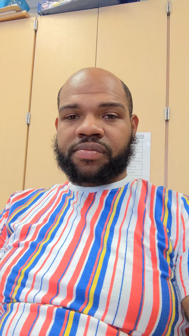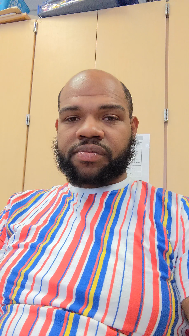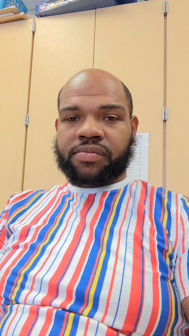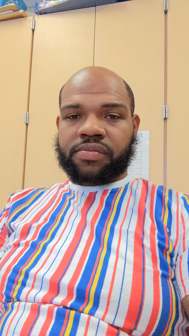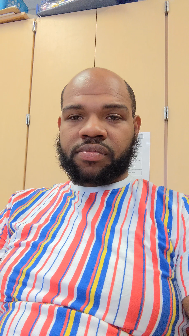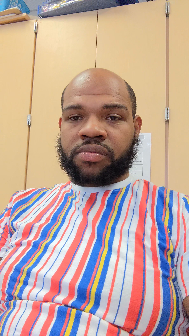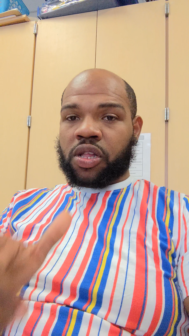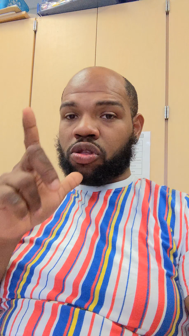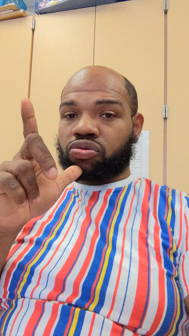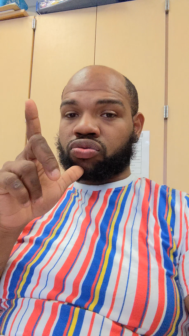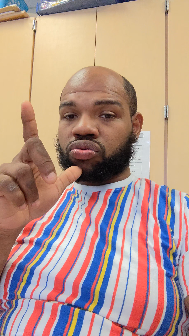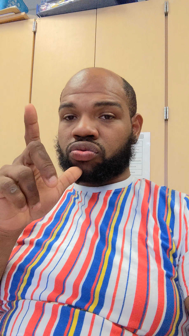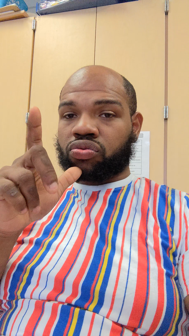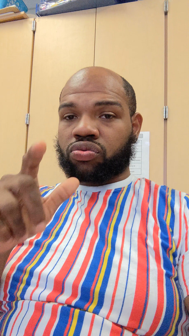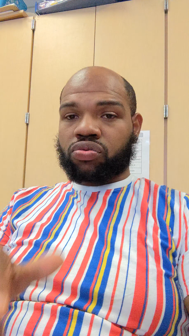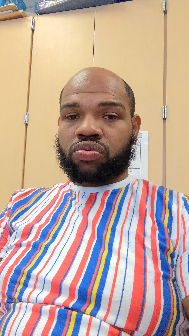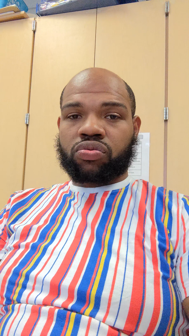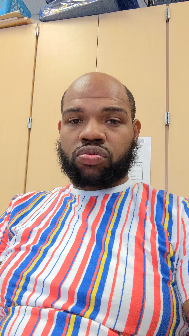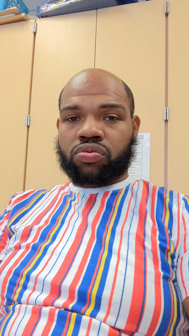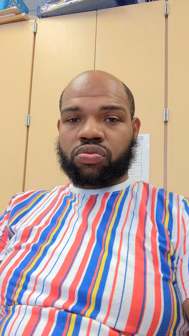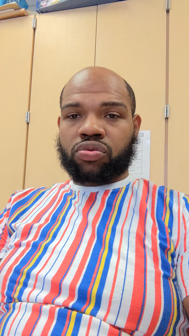lunch